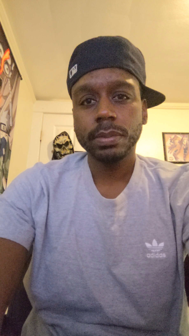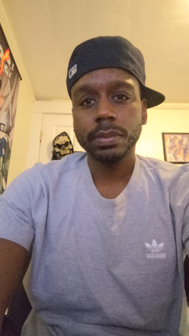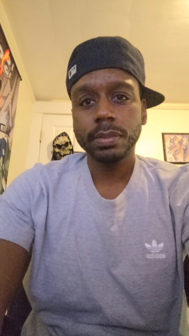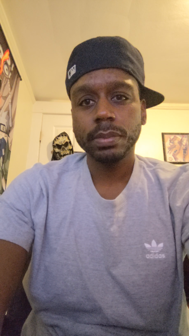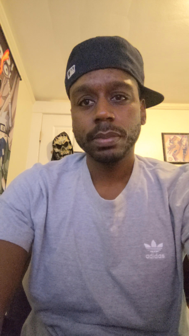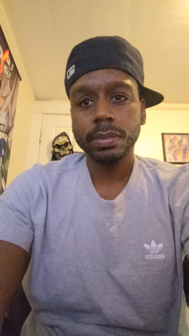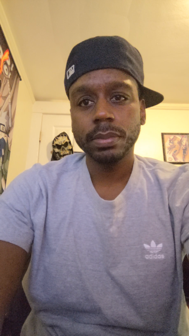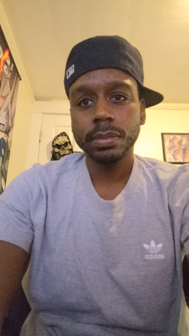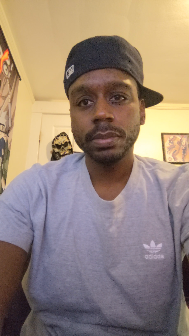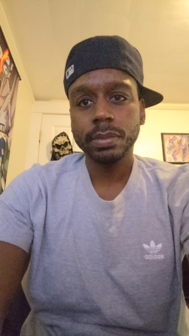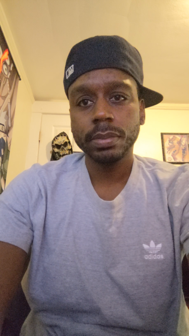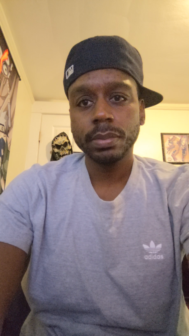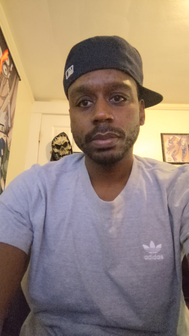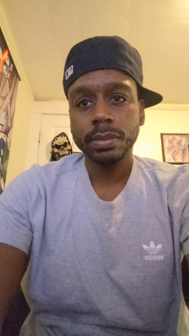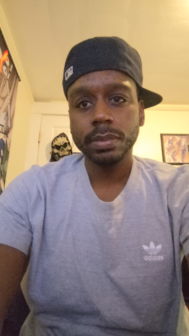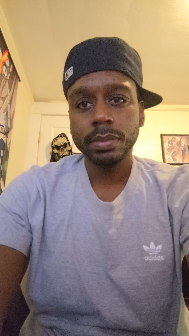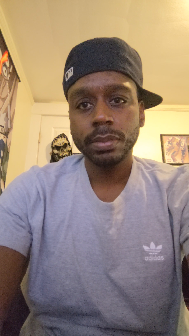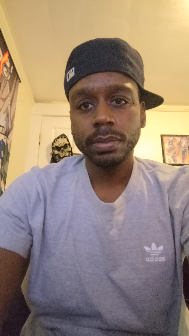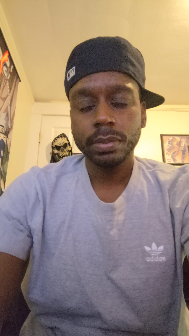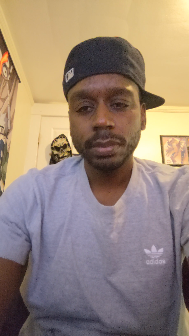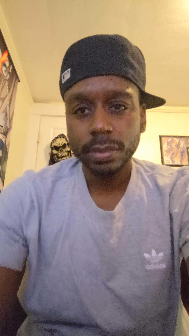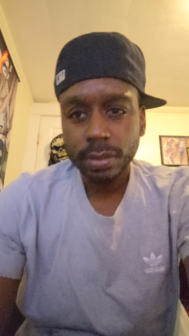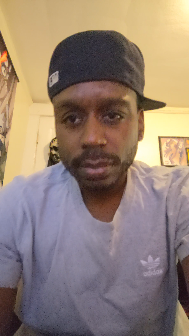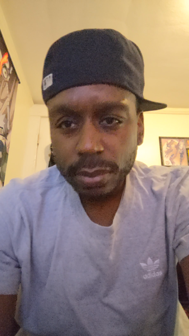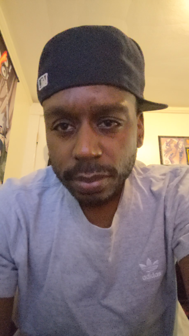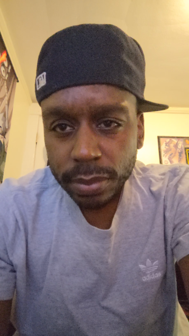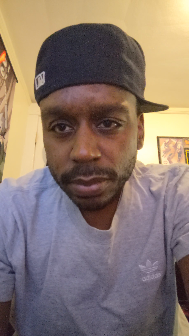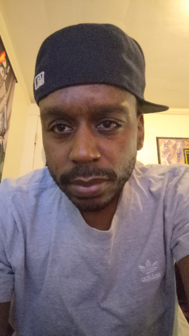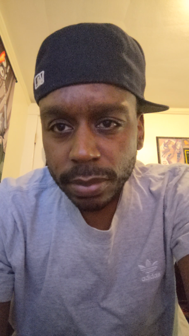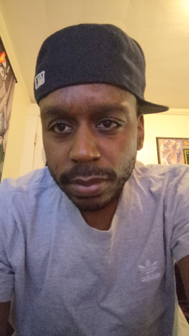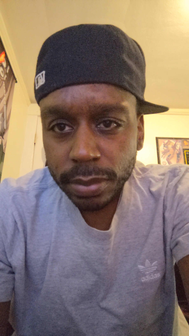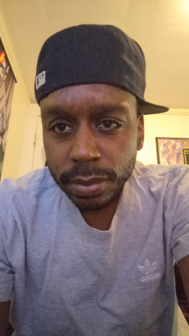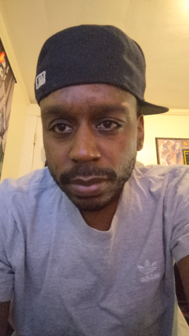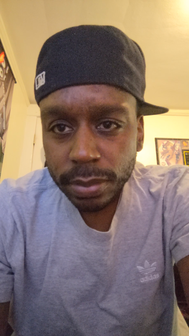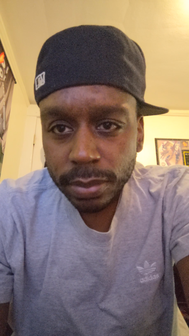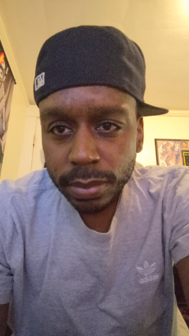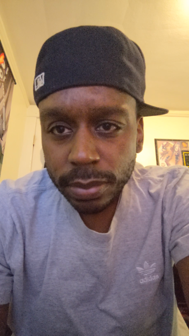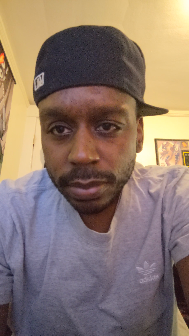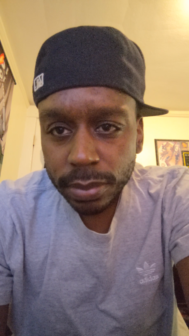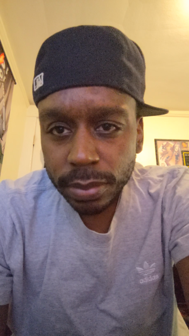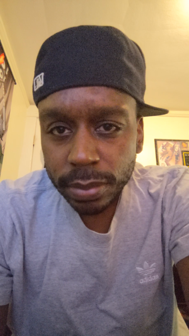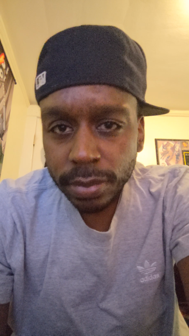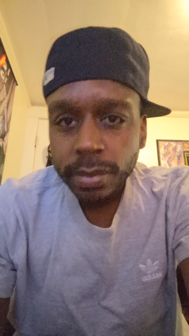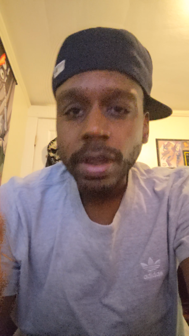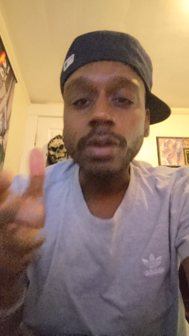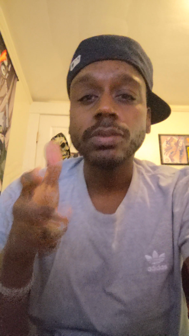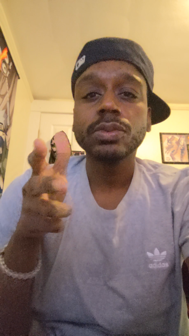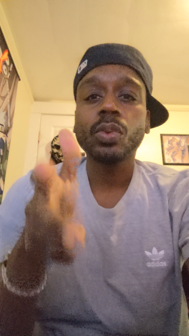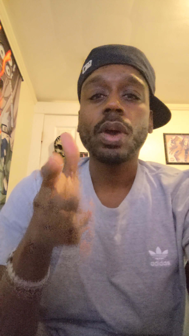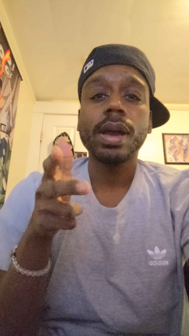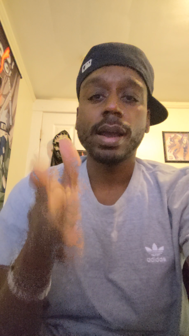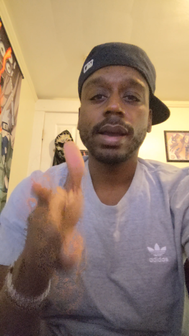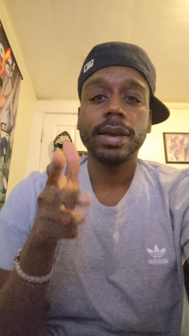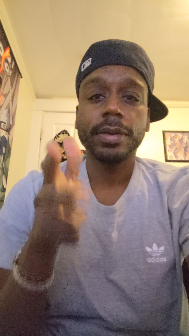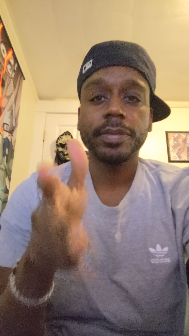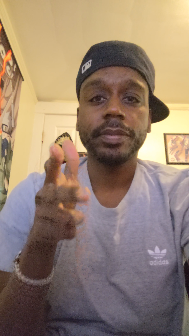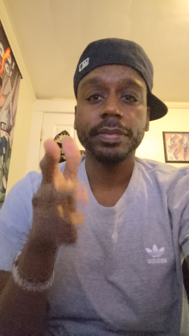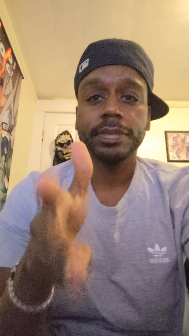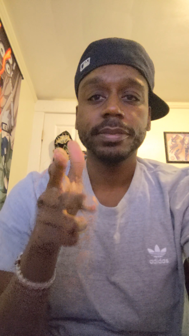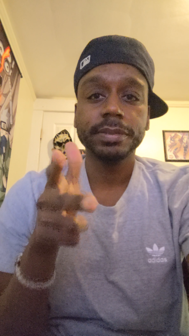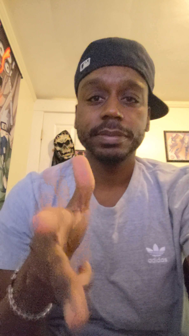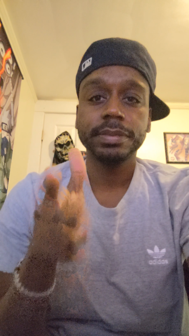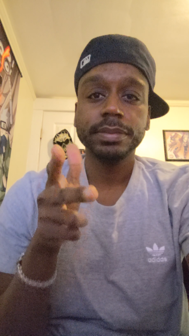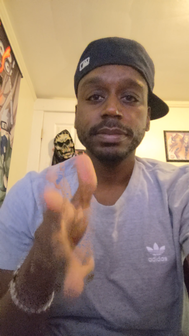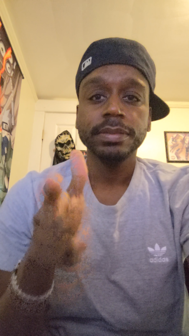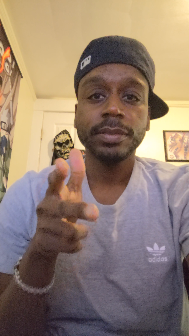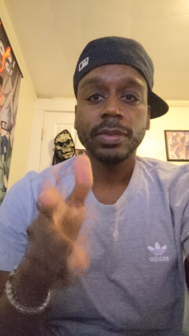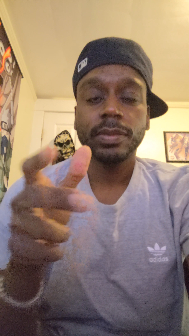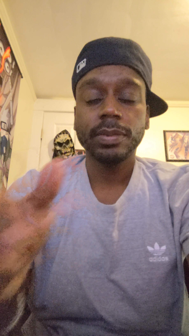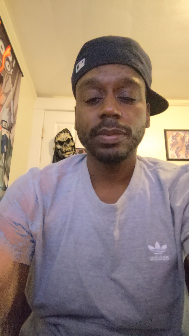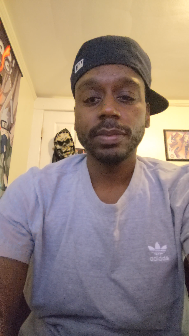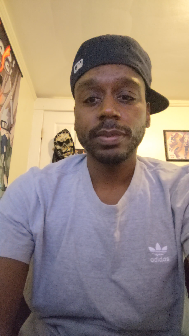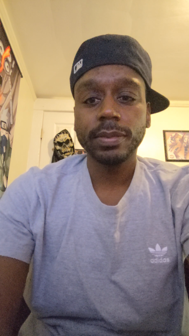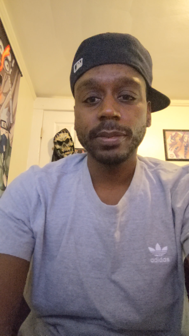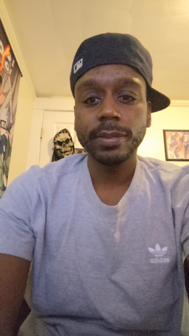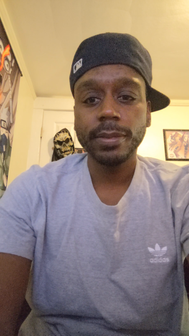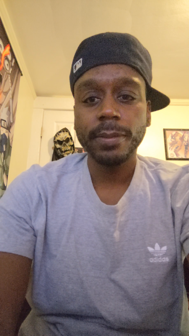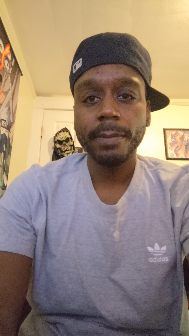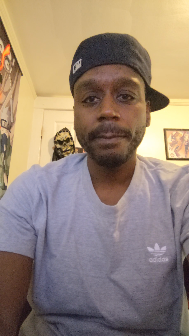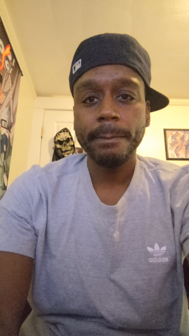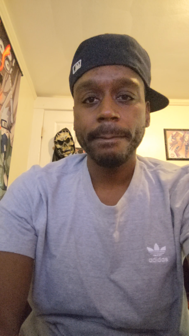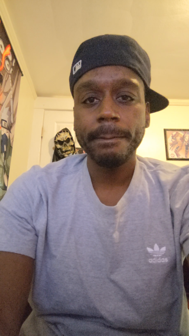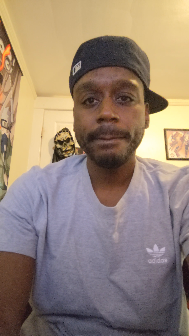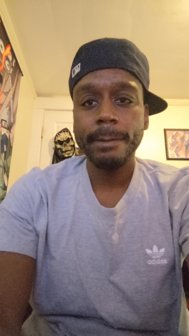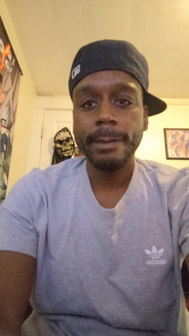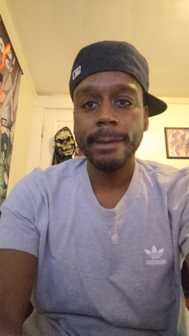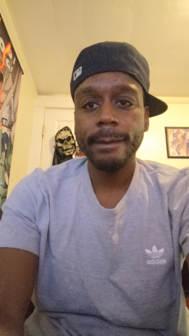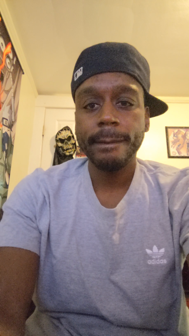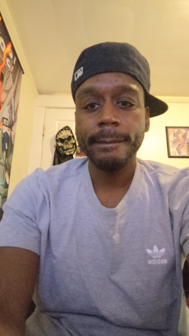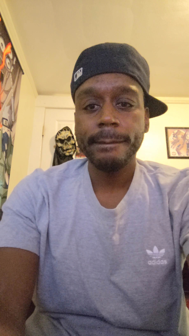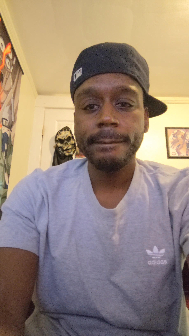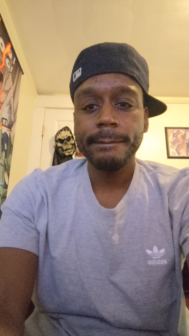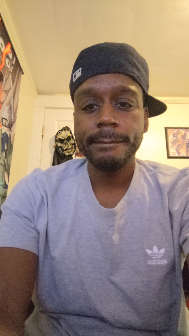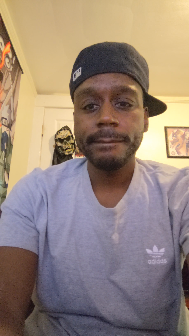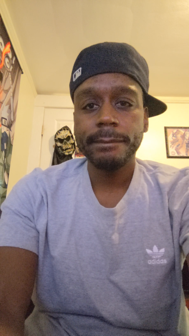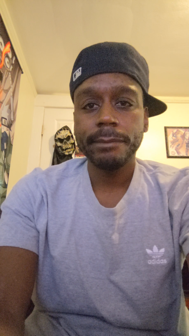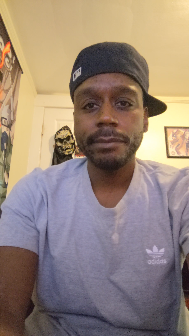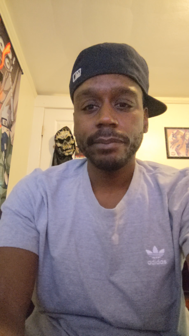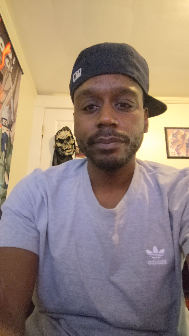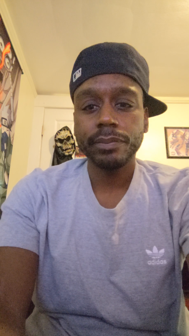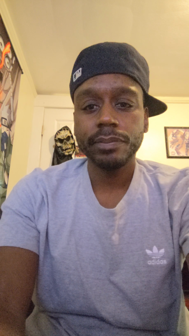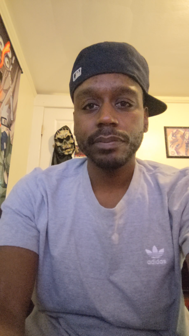garage